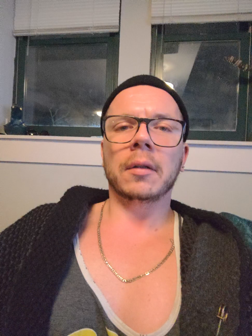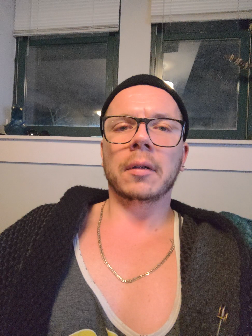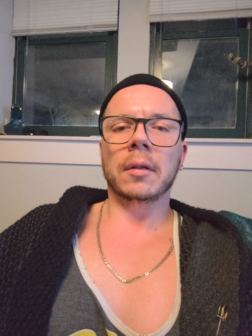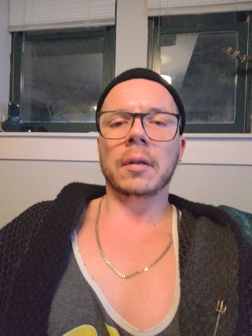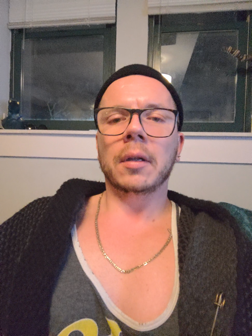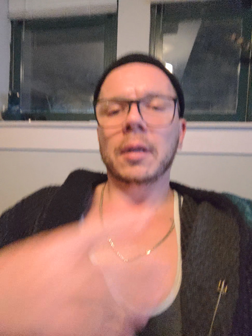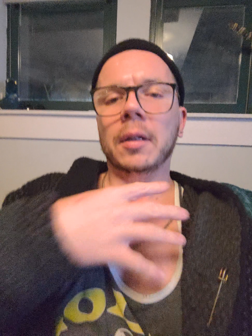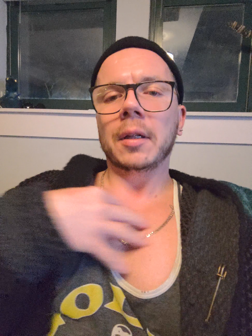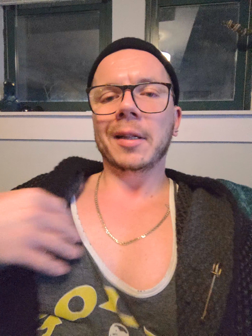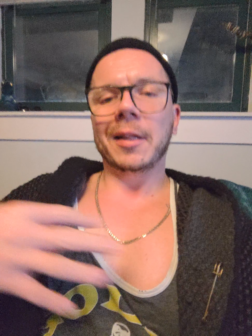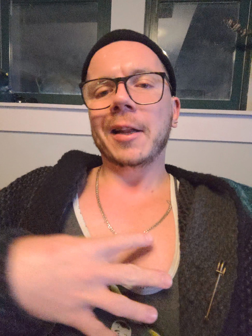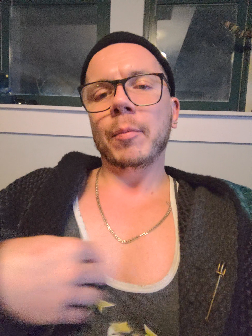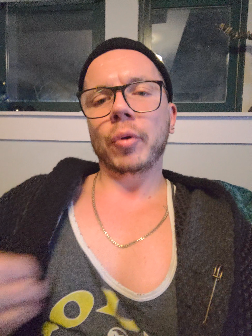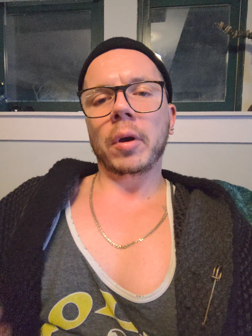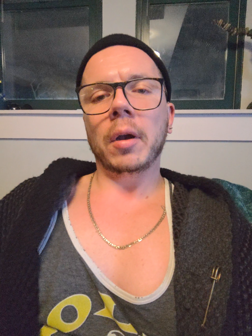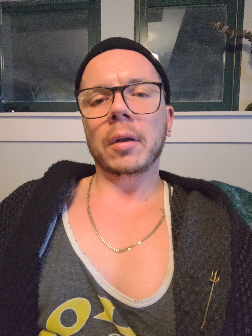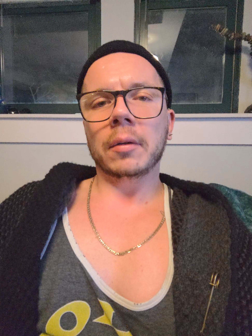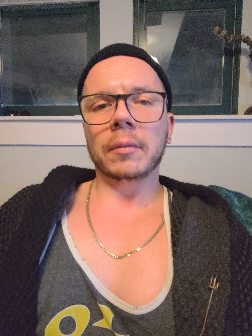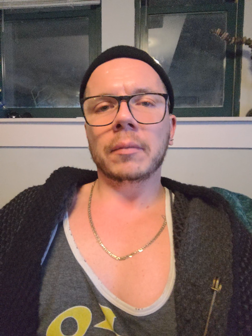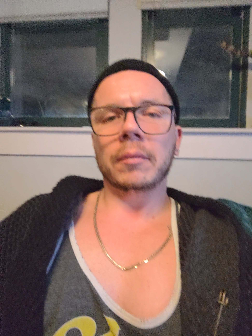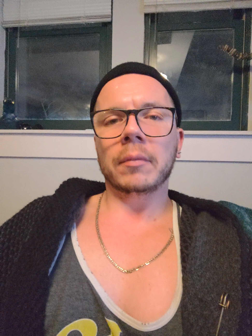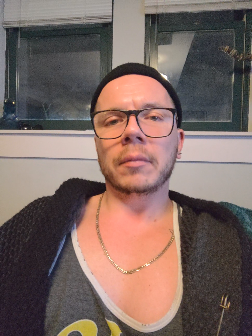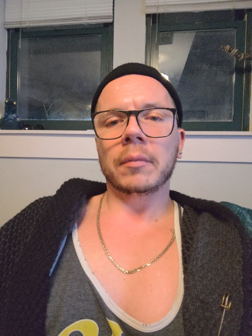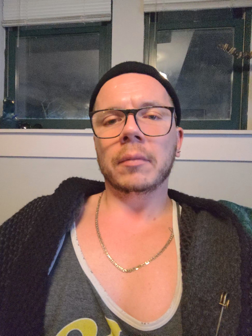zebra